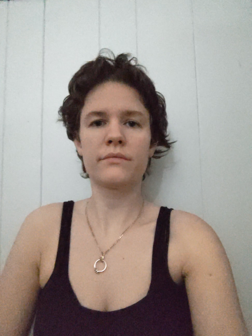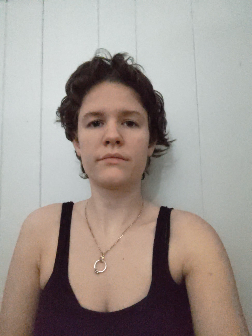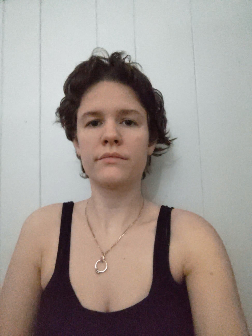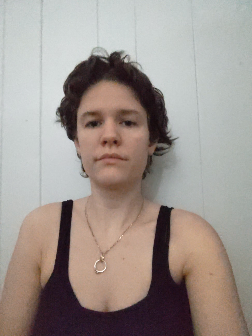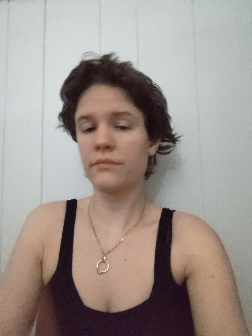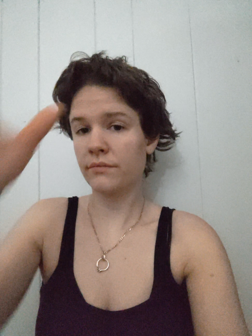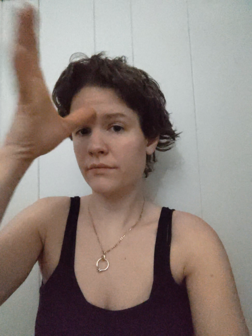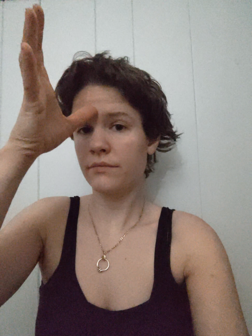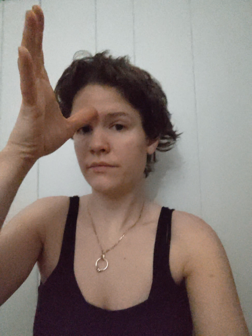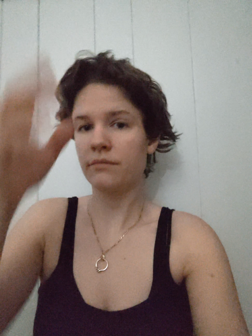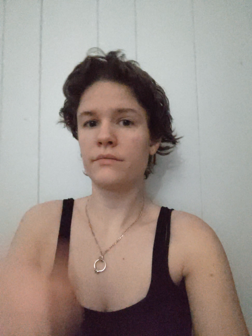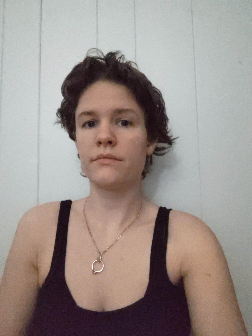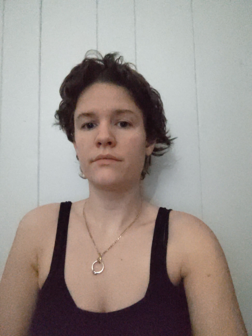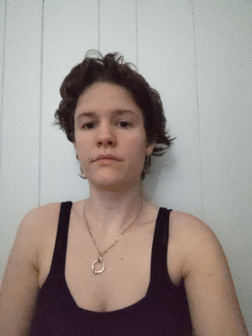dad